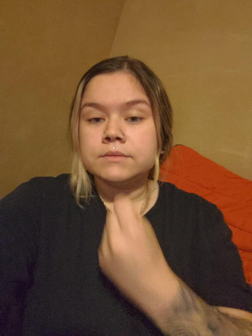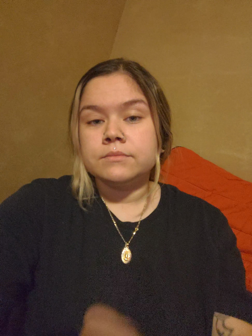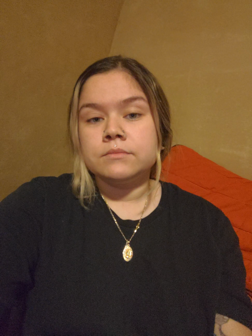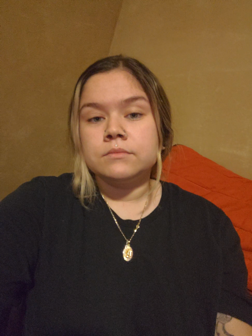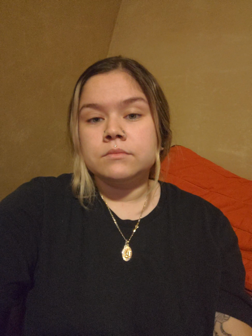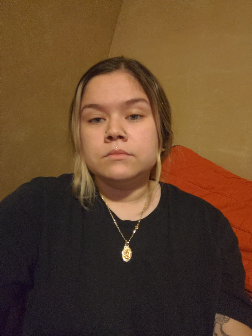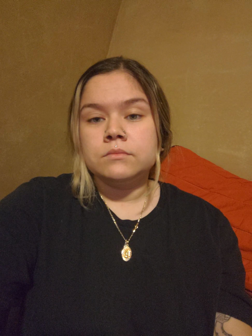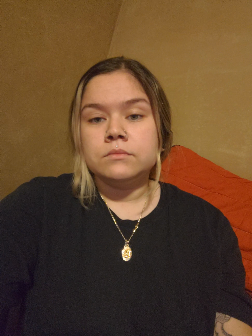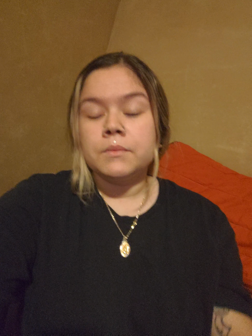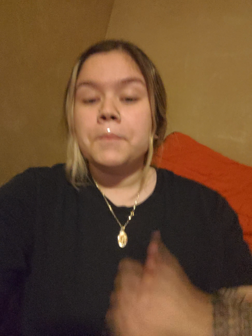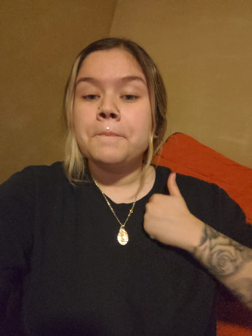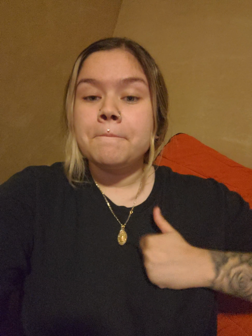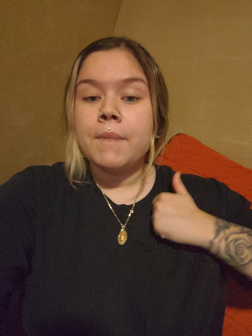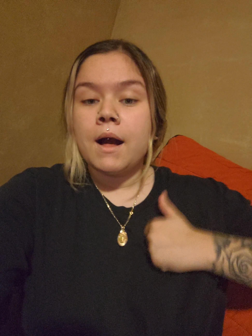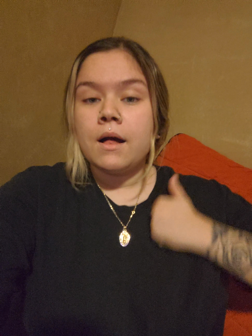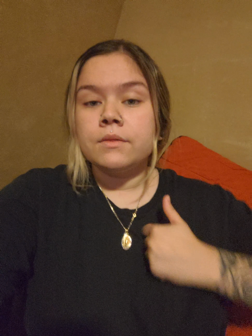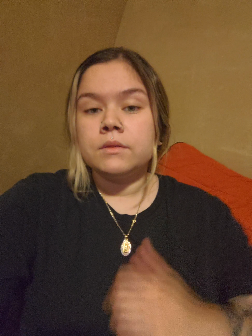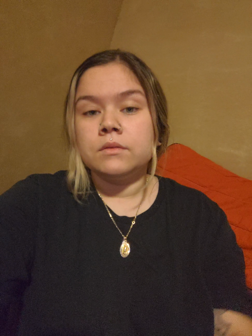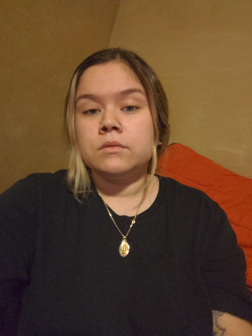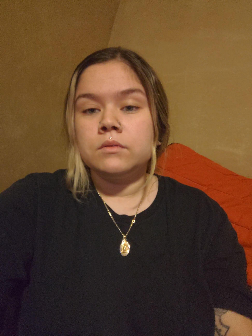bathtub